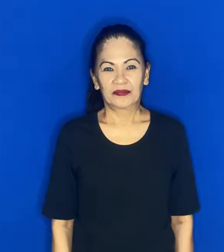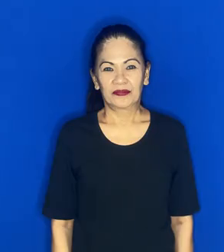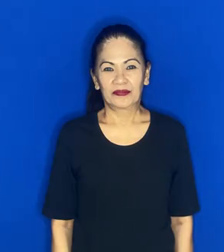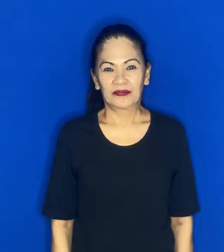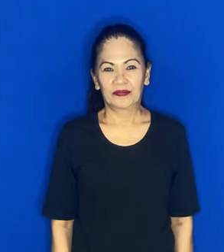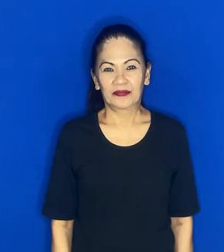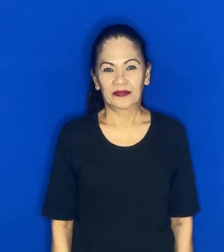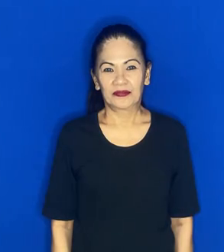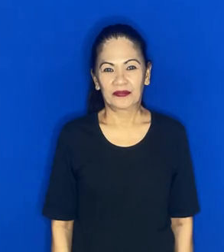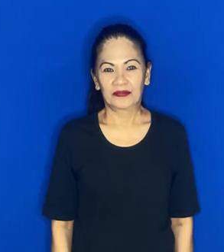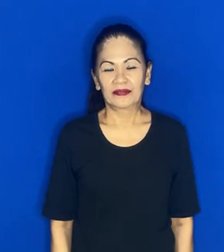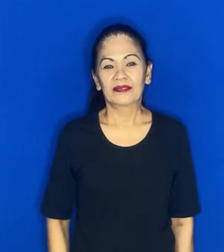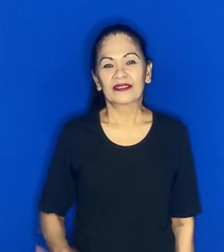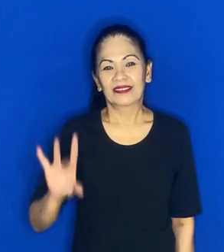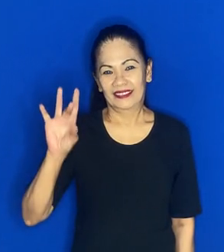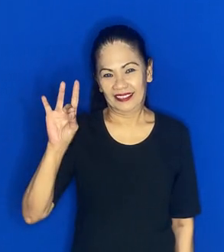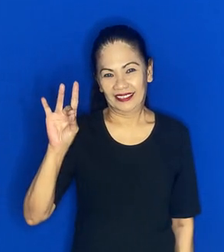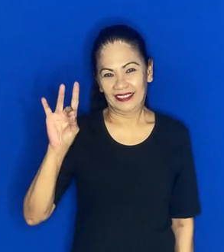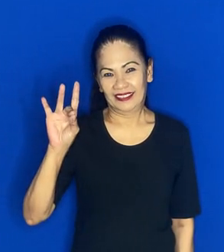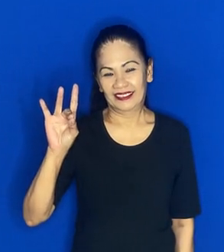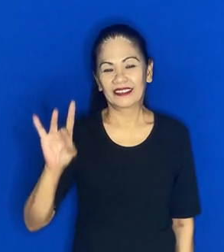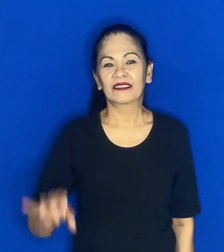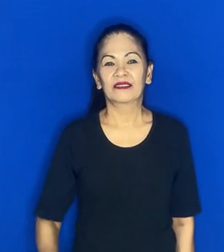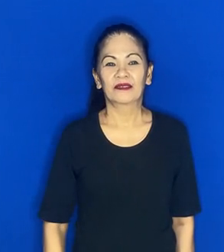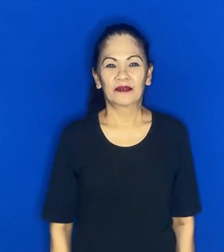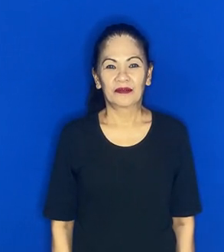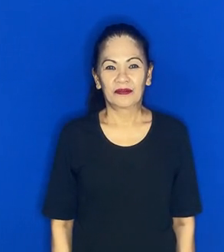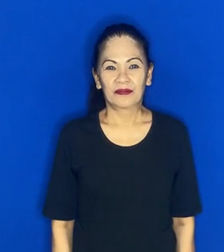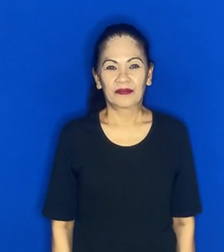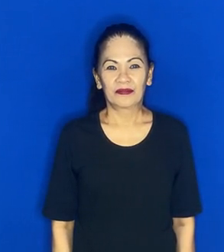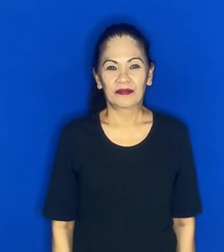eight